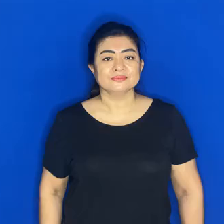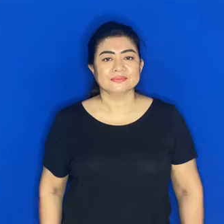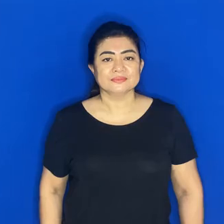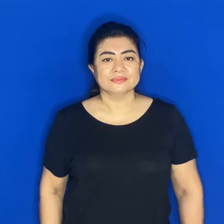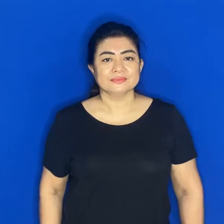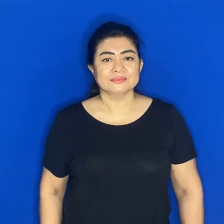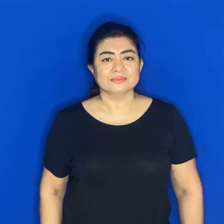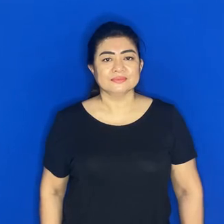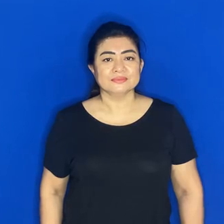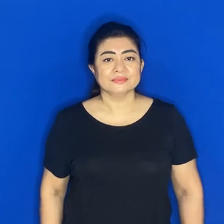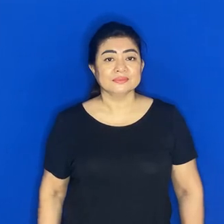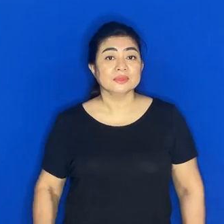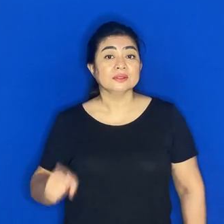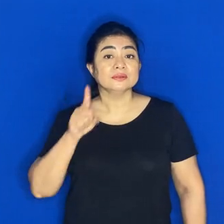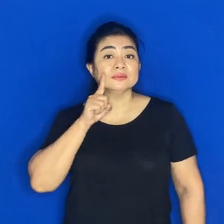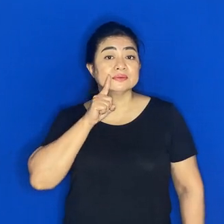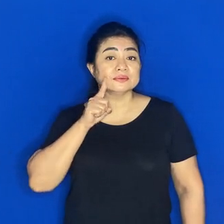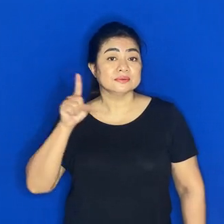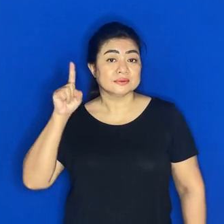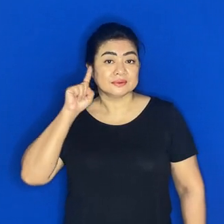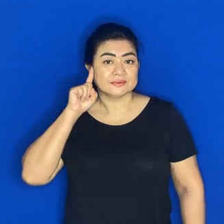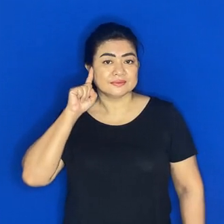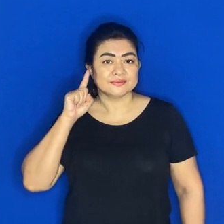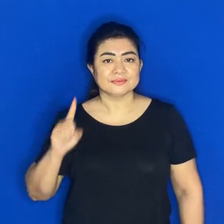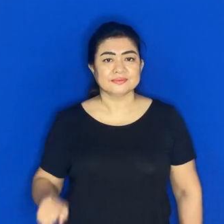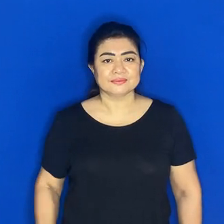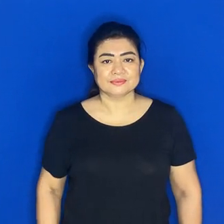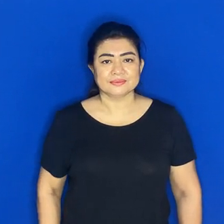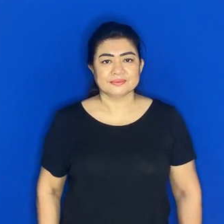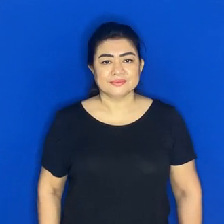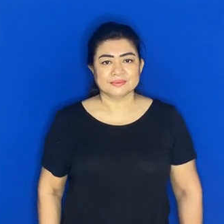deaf